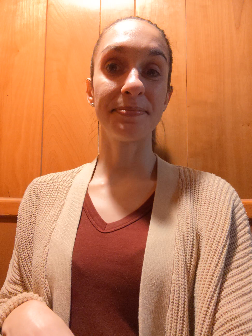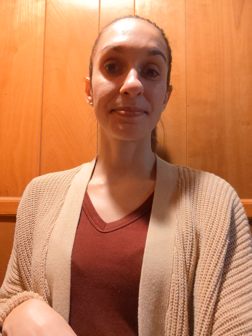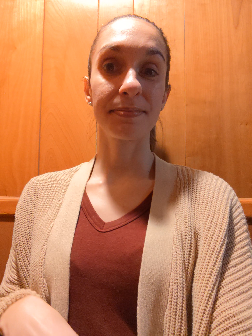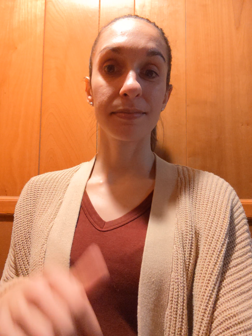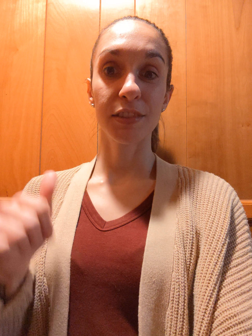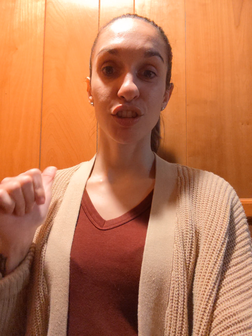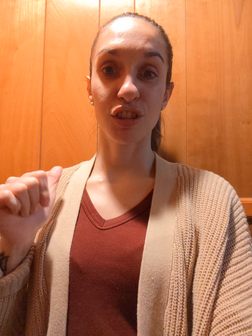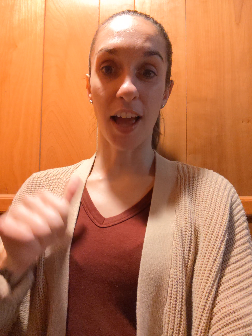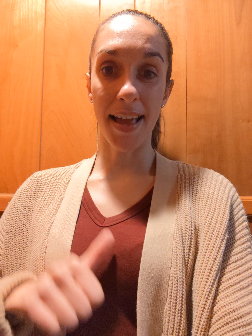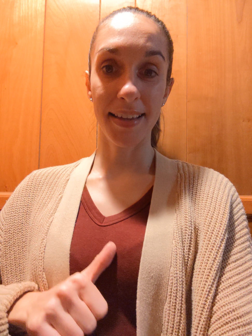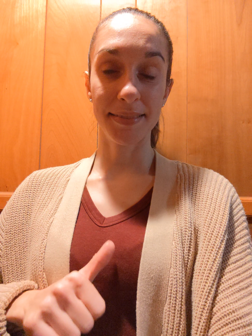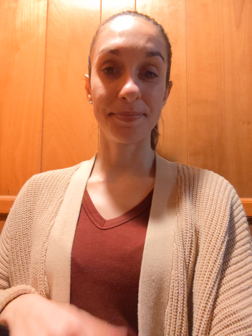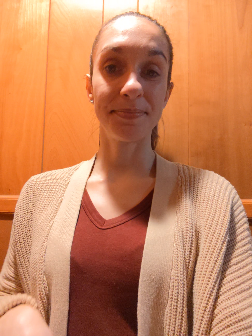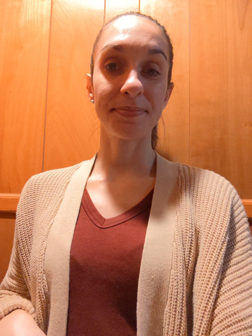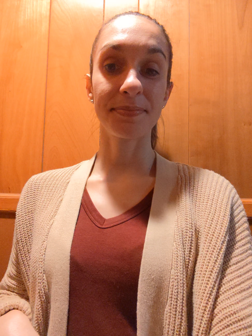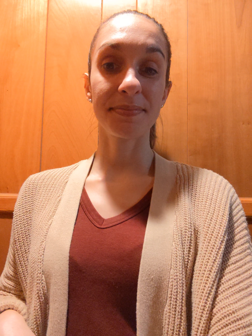jacket